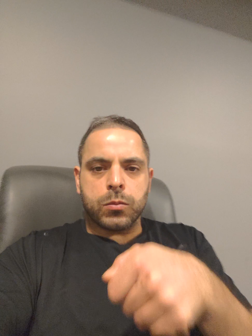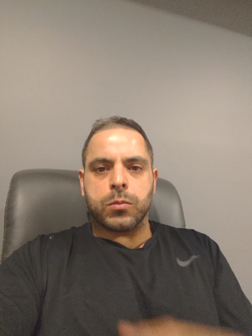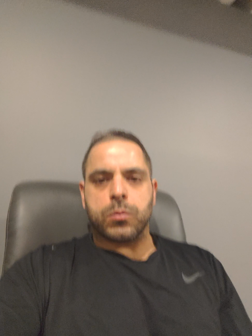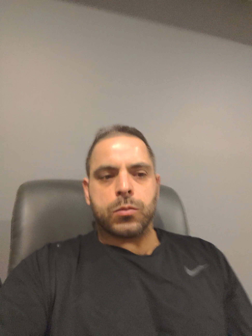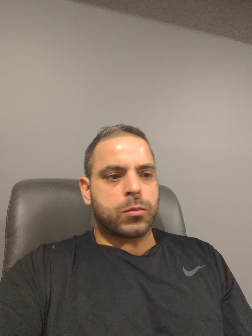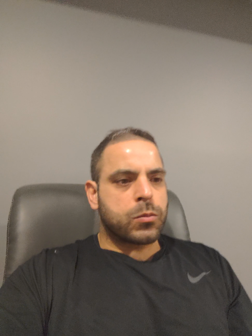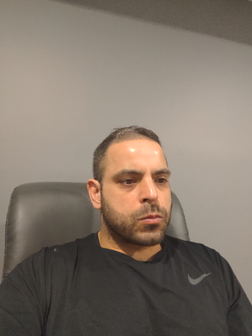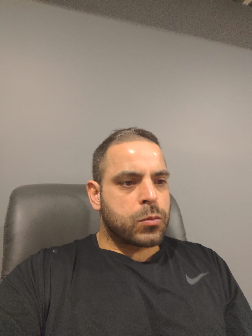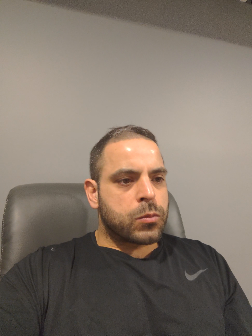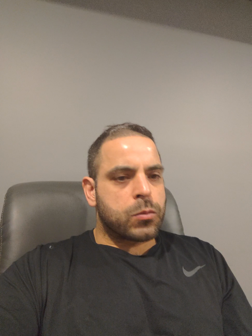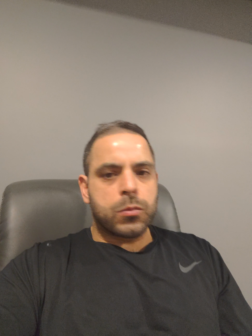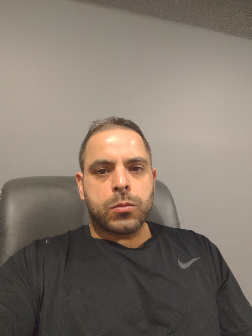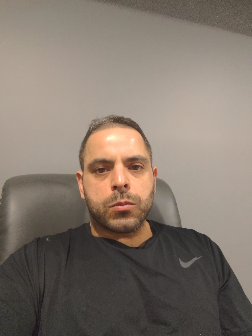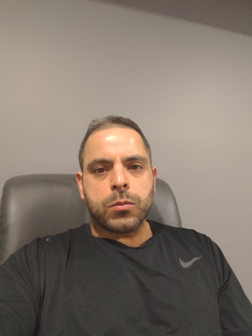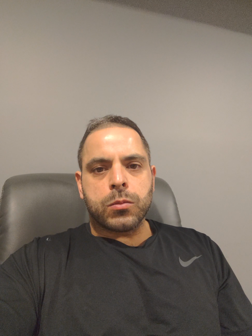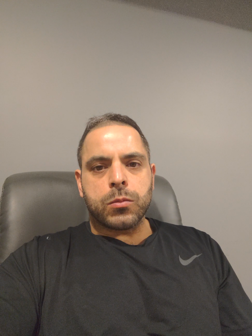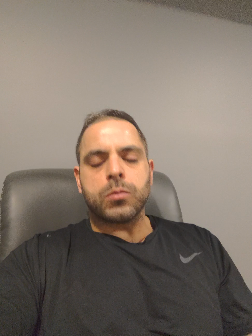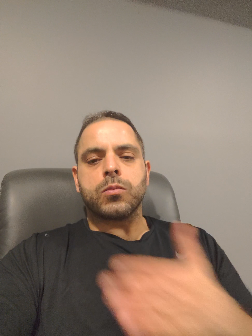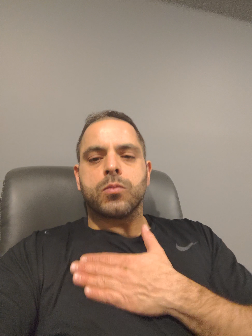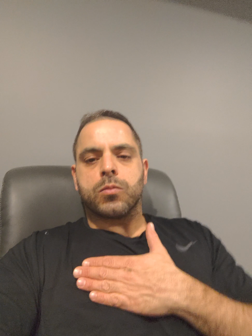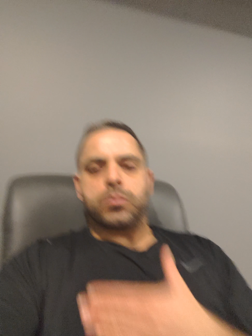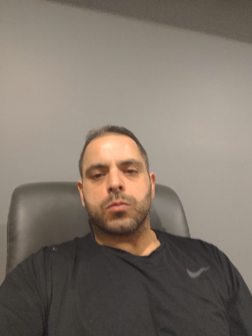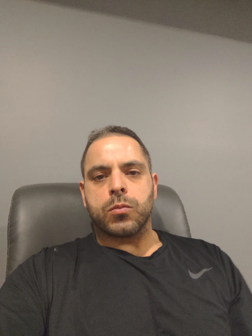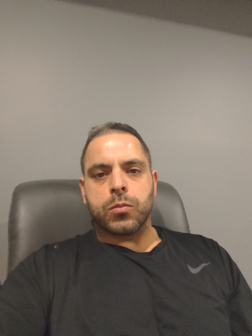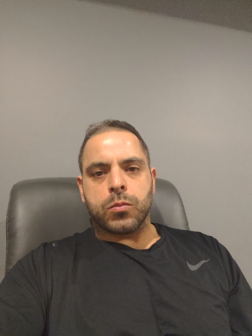my